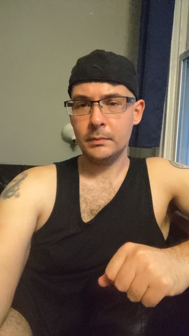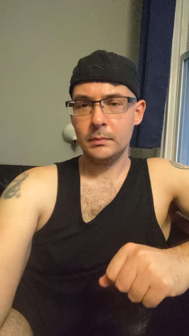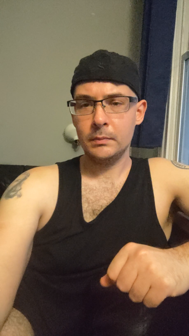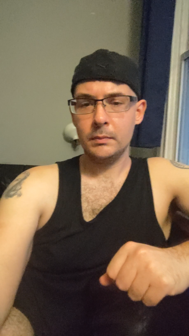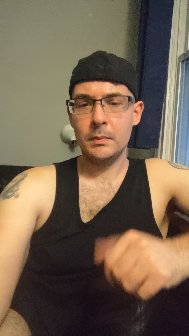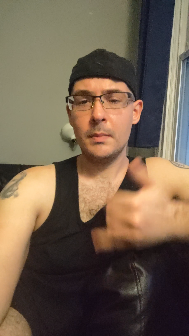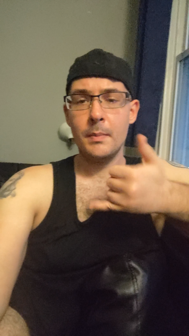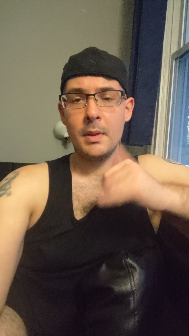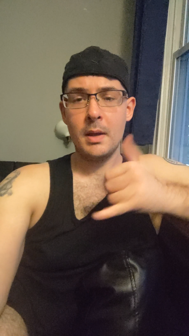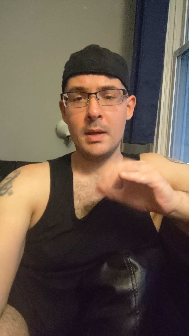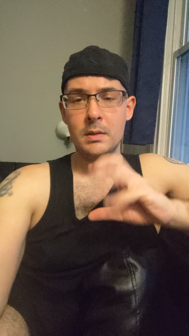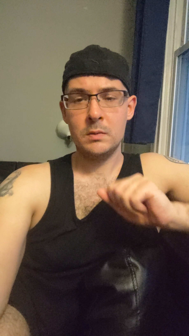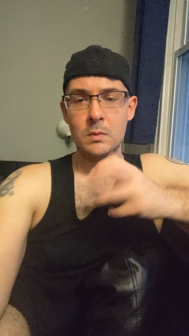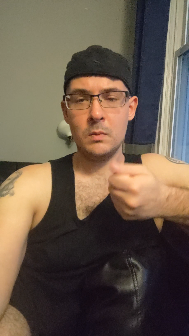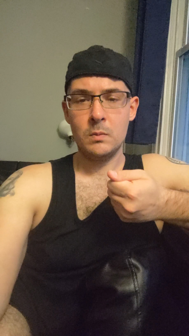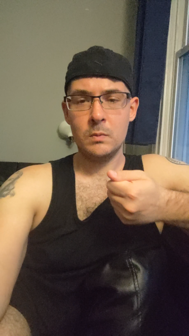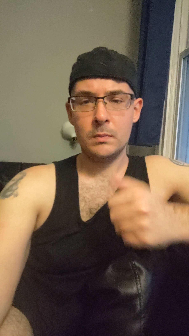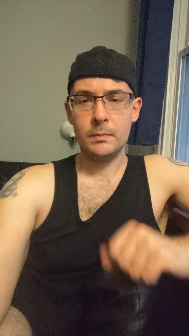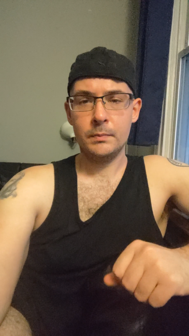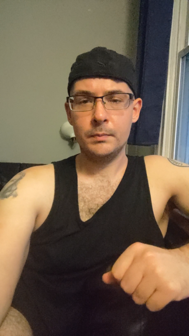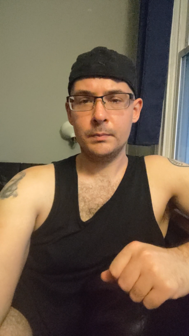play dough